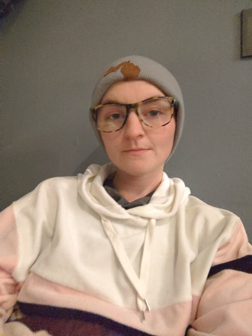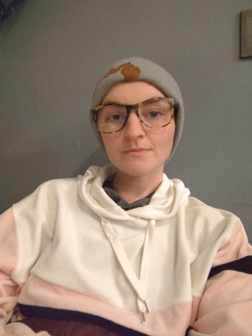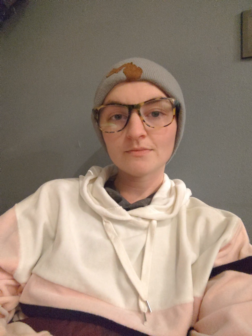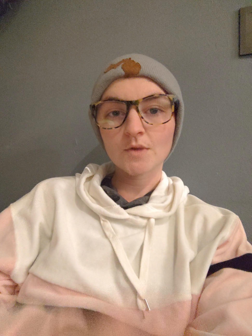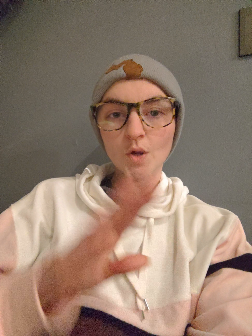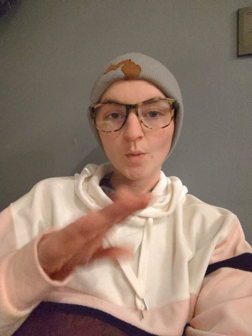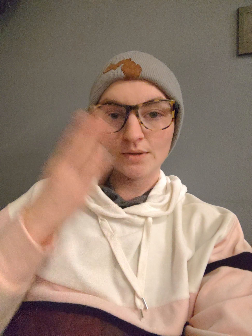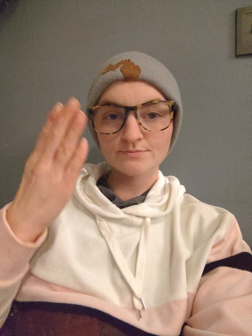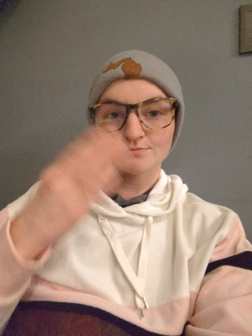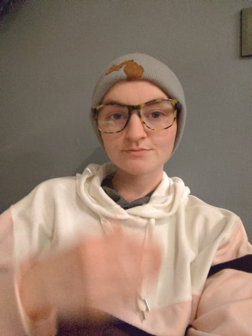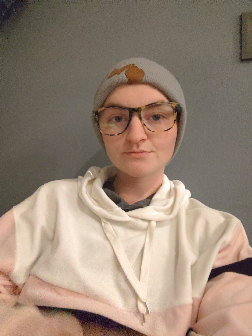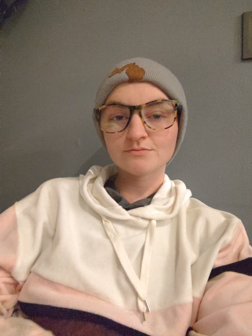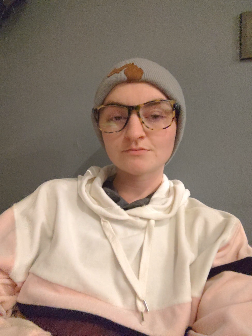open